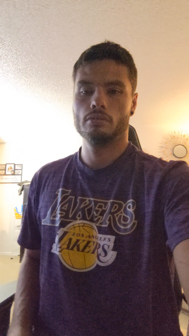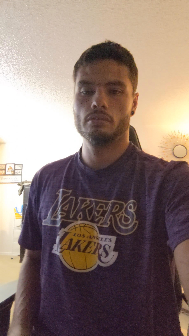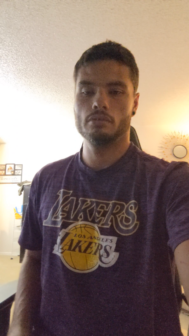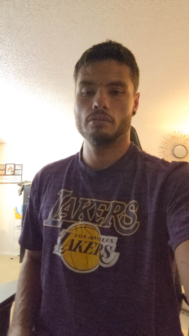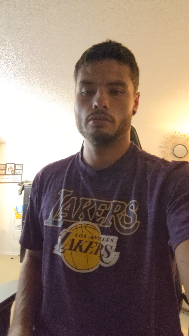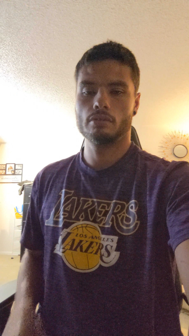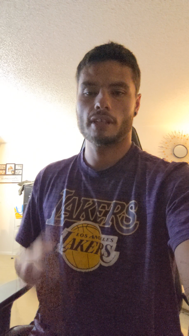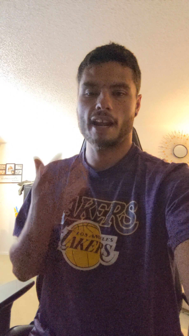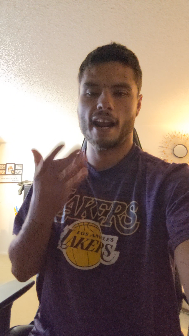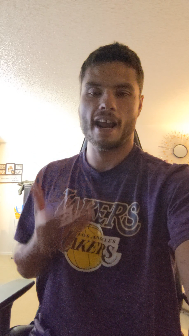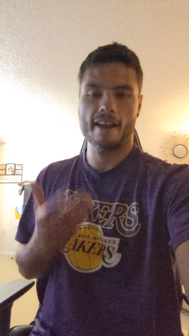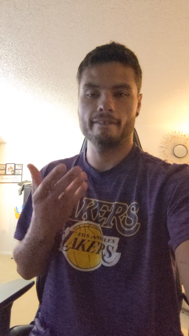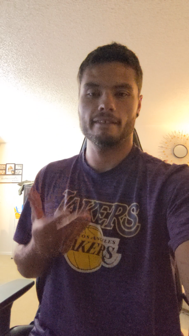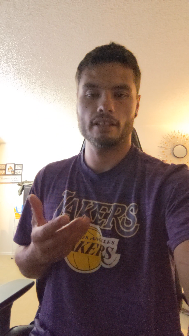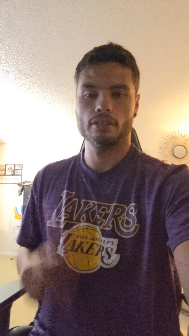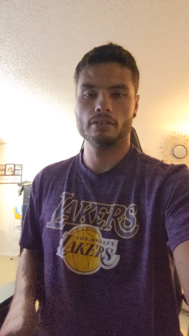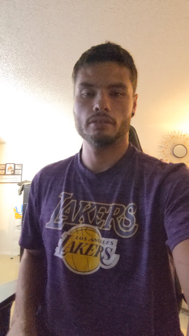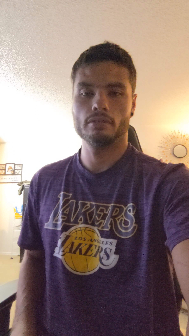heavy